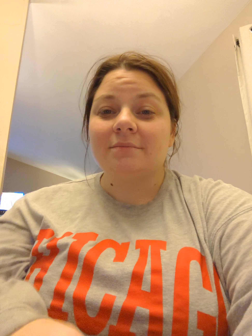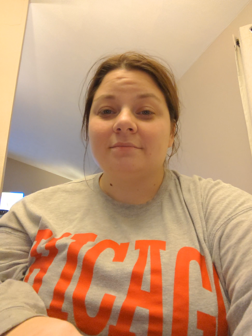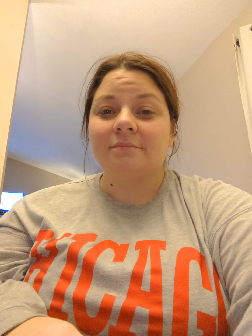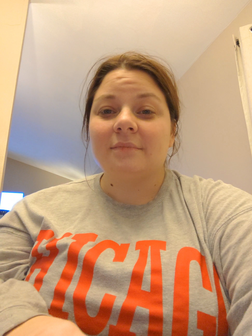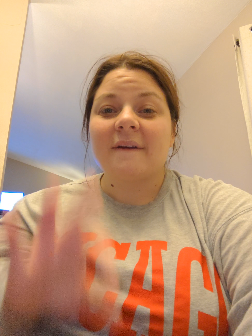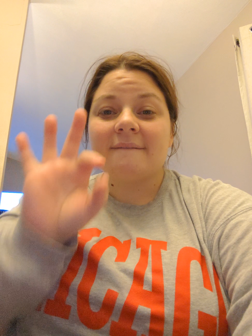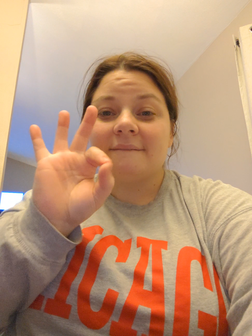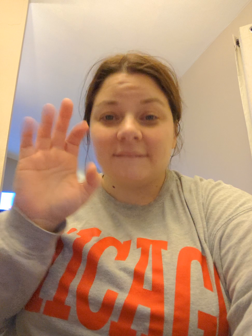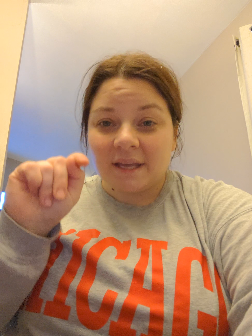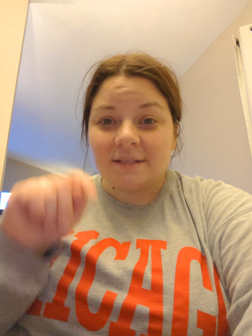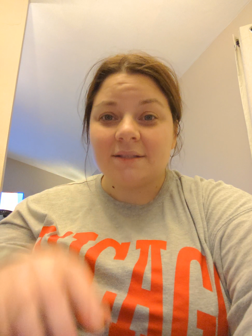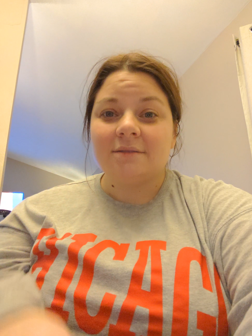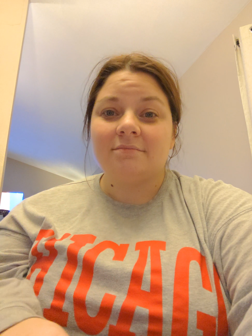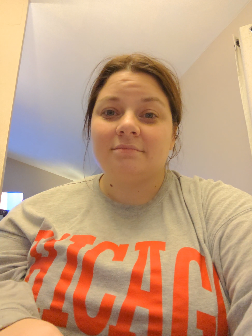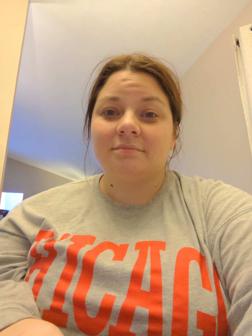feet